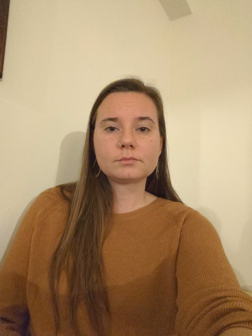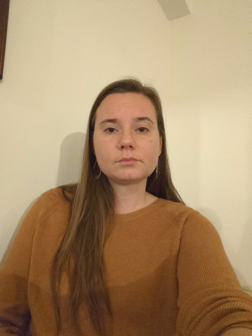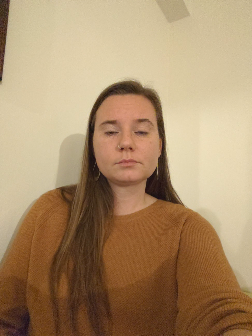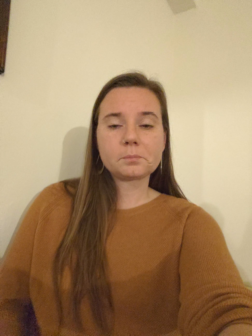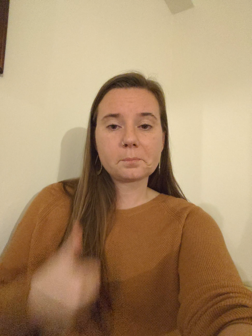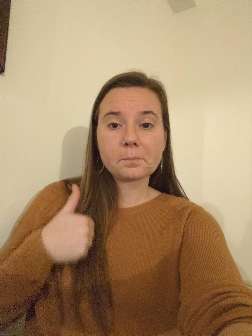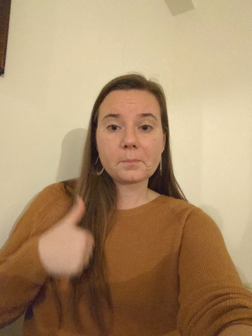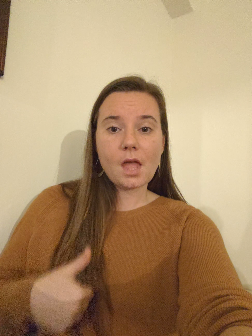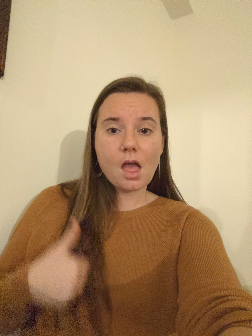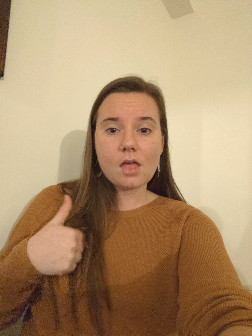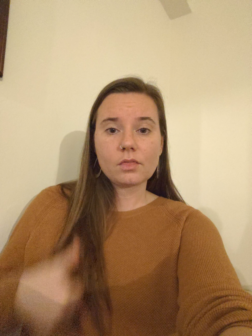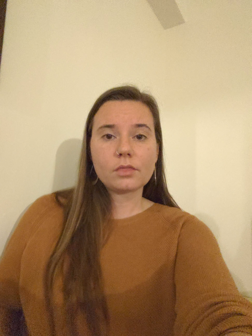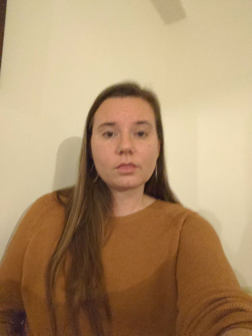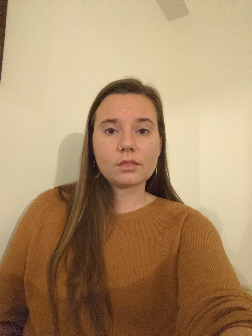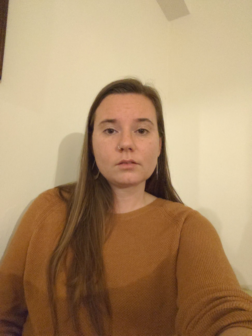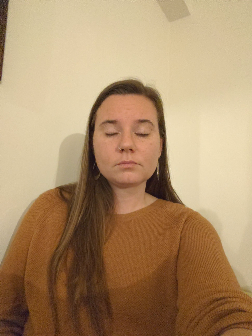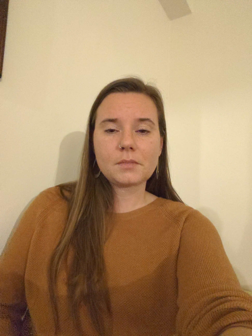bath